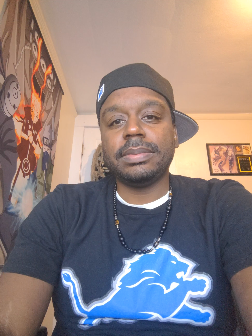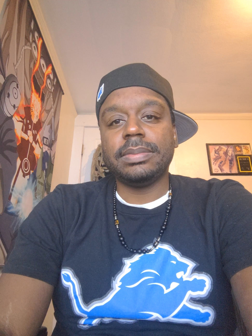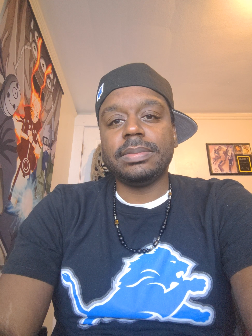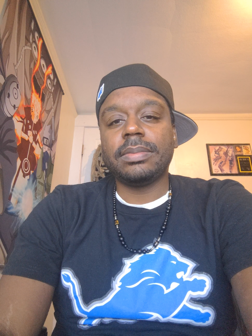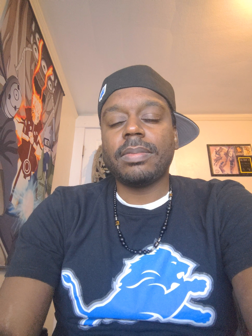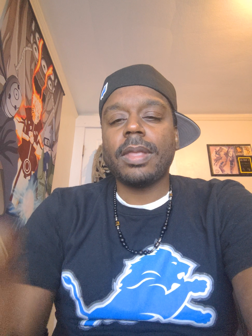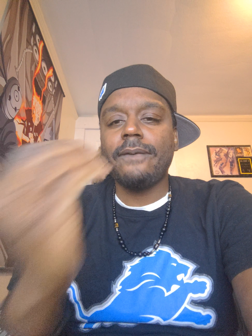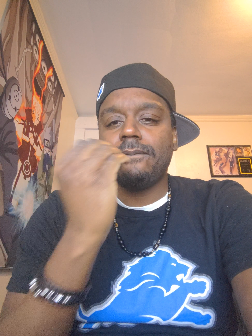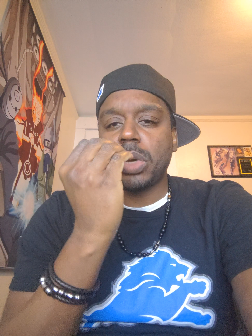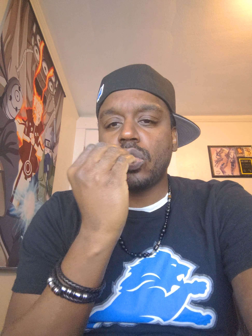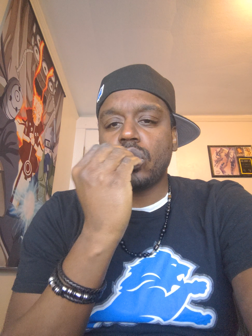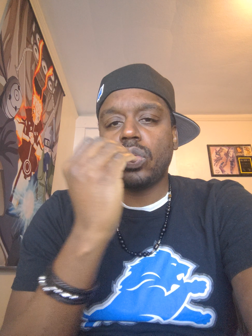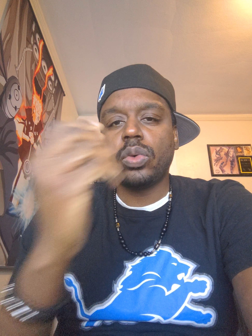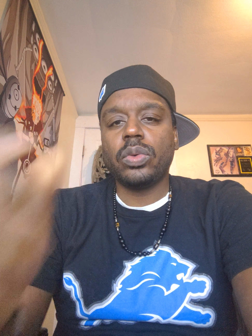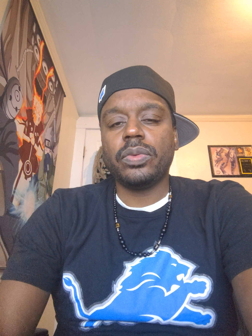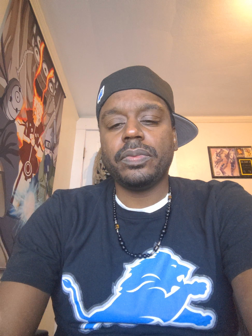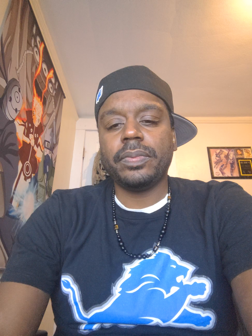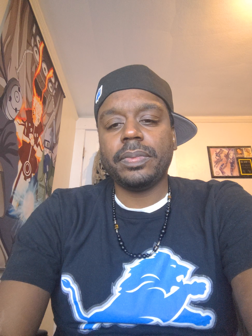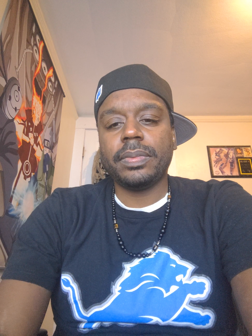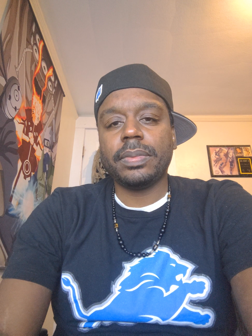food